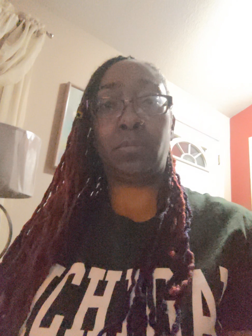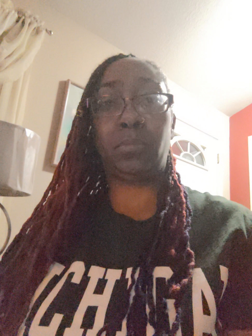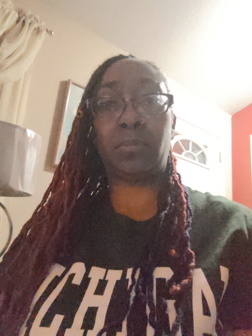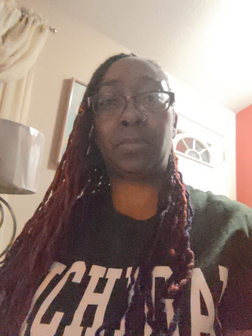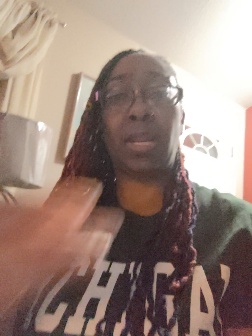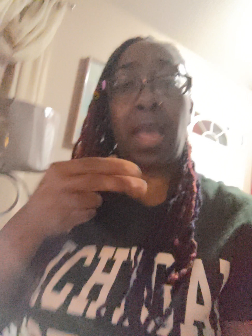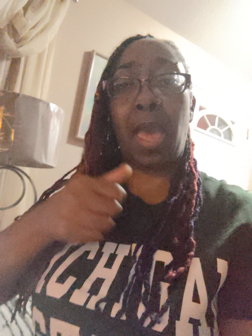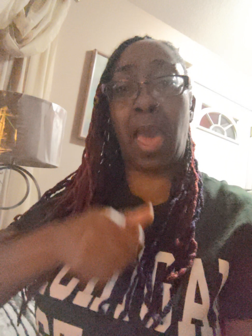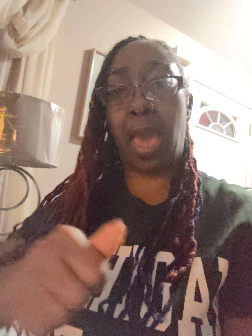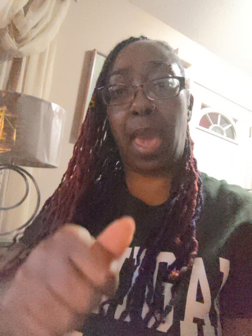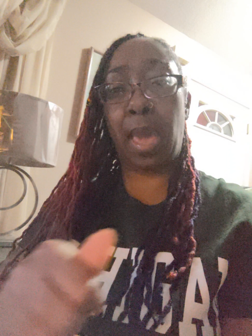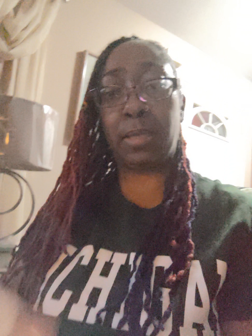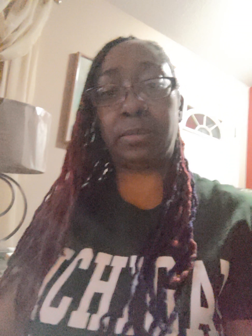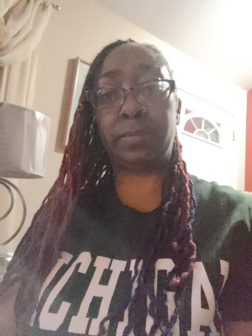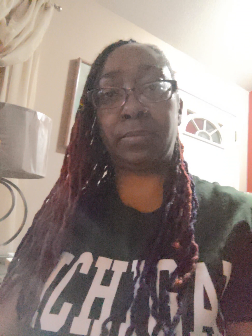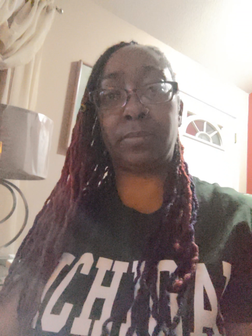hide